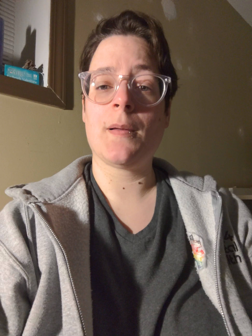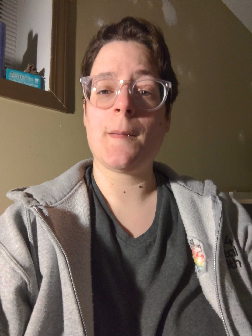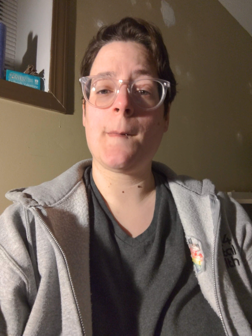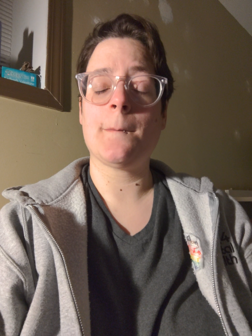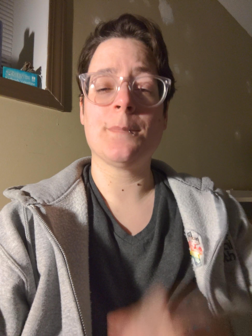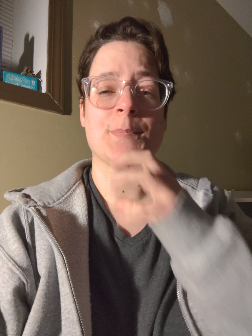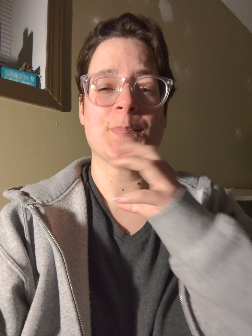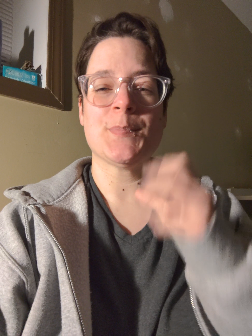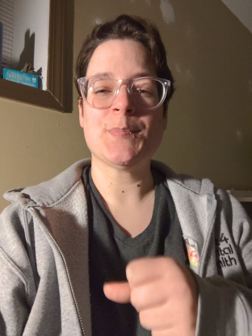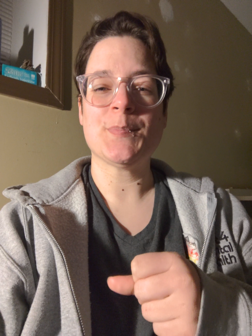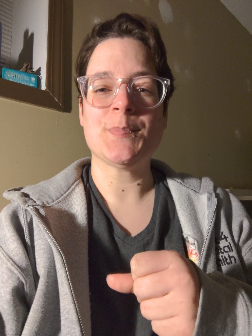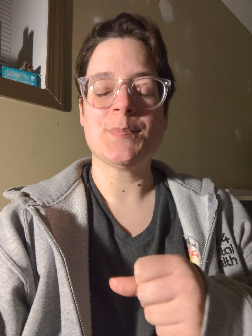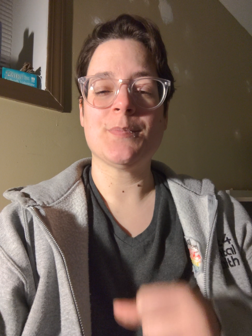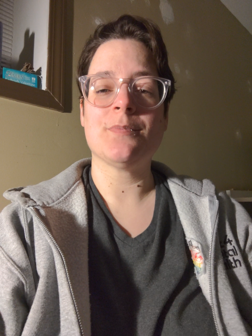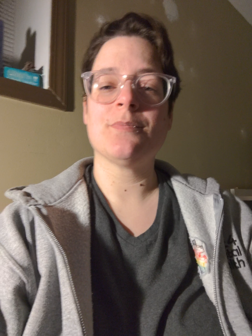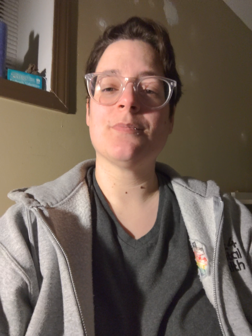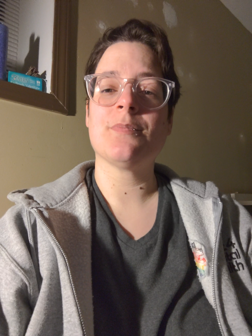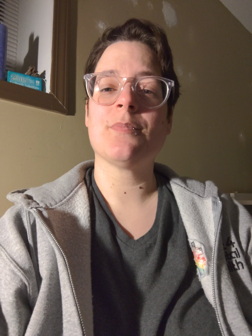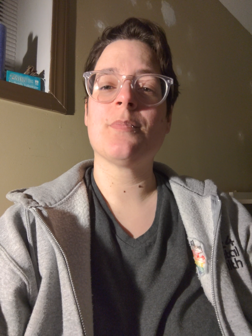old